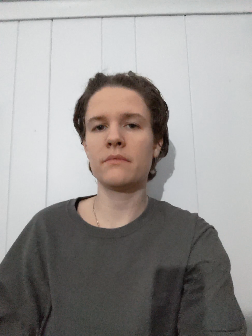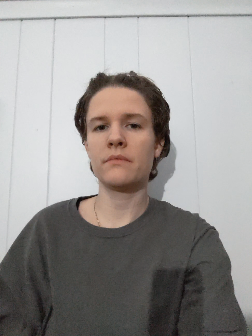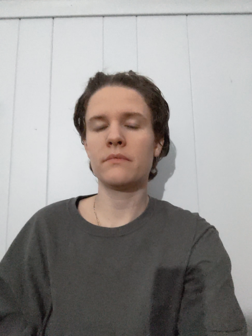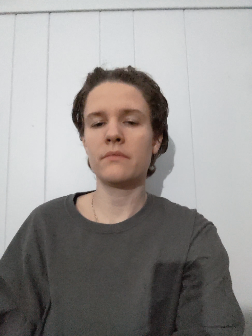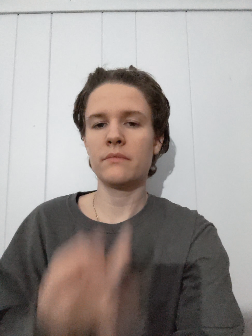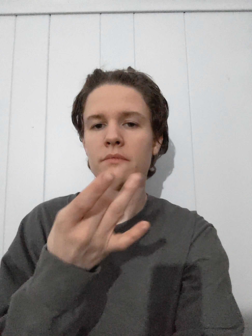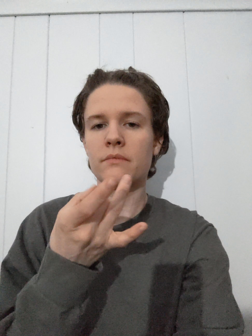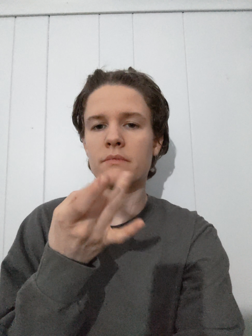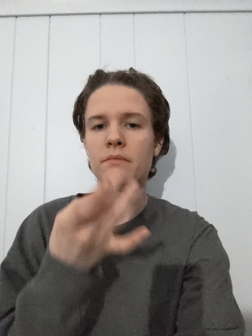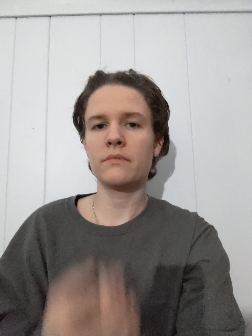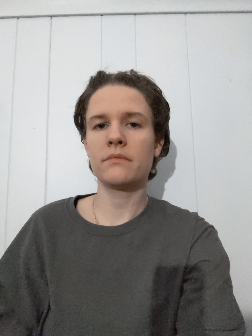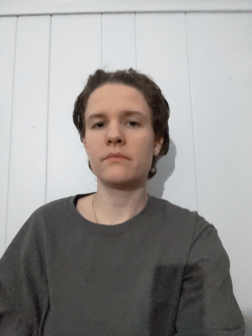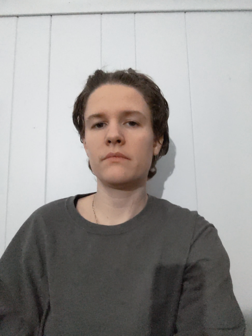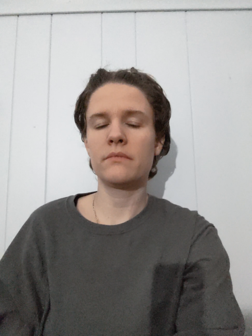snack